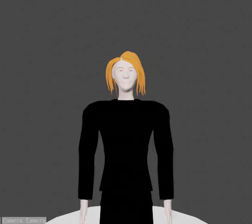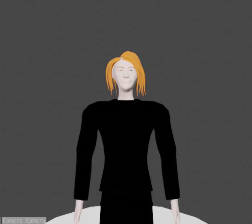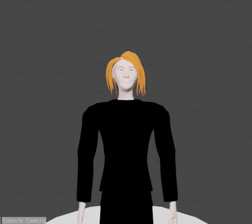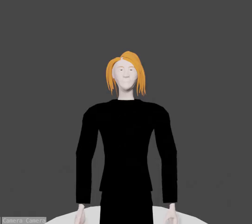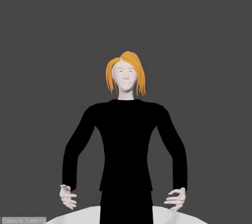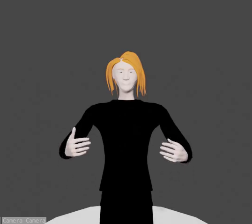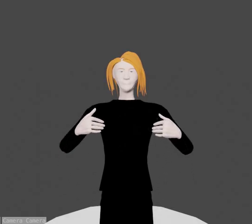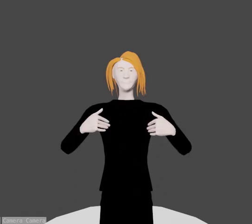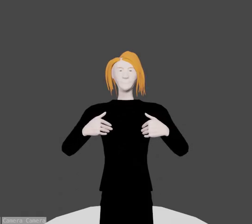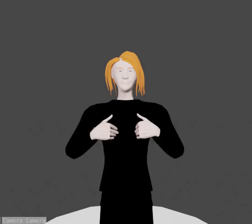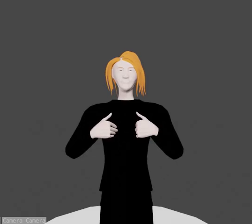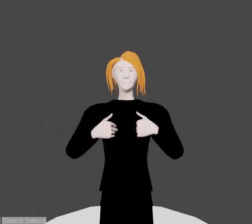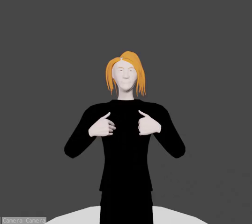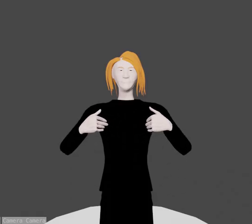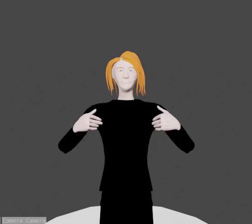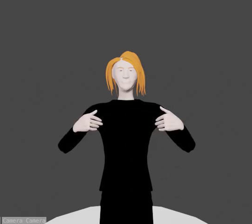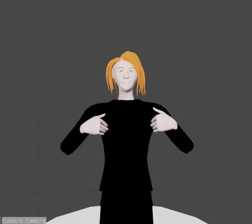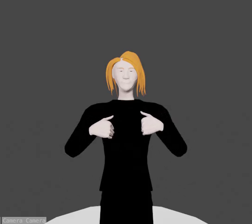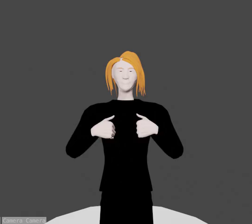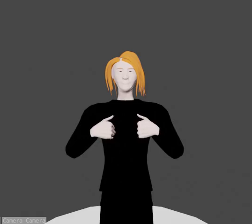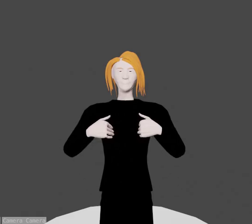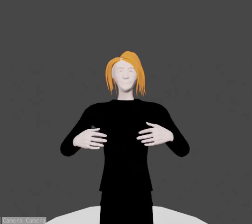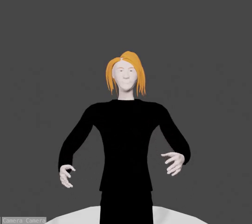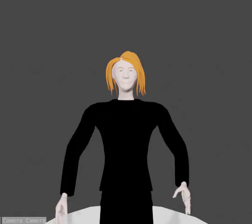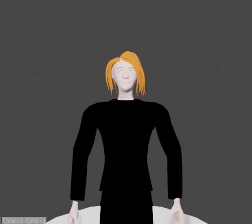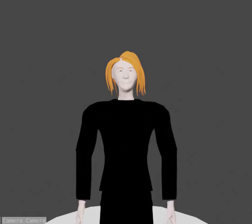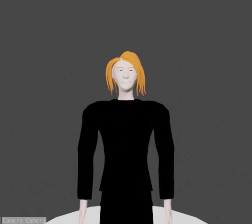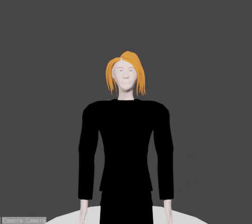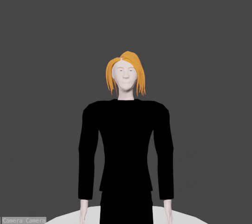Animal